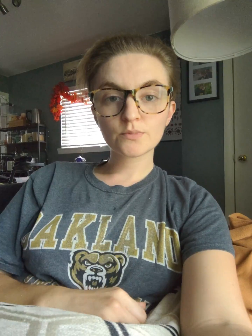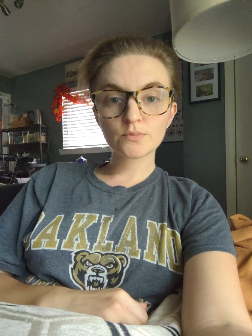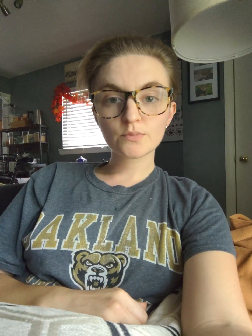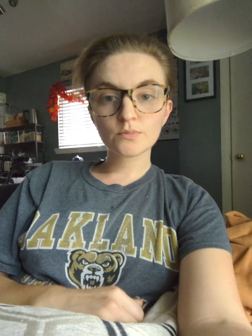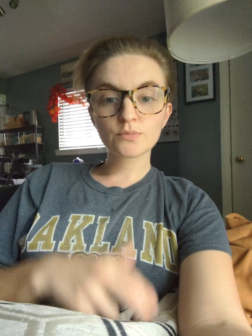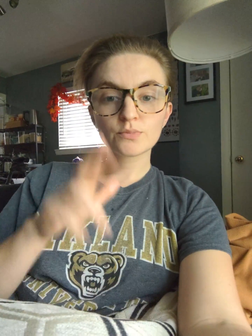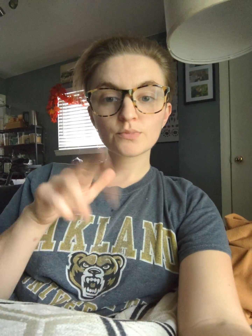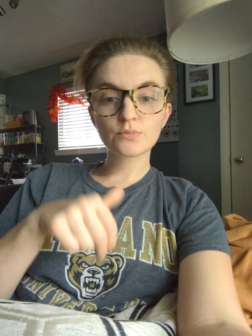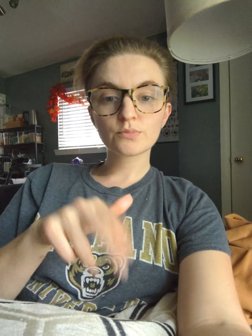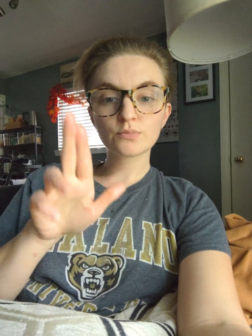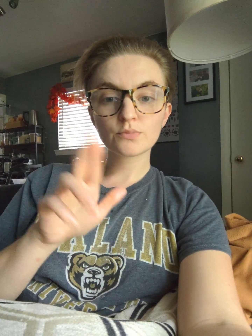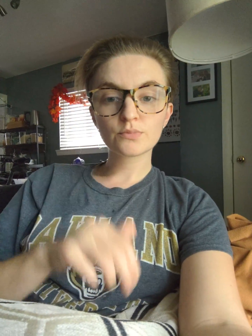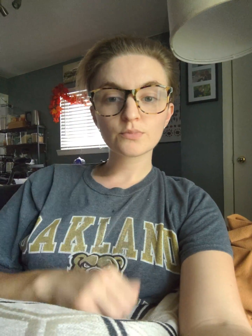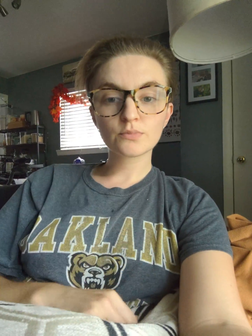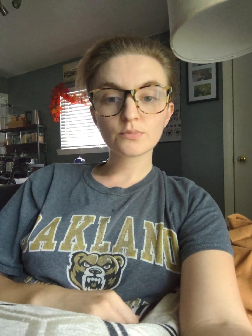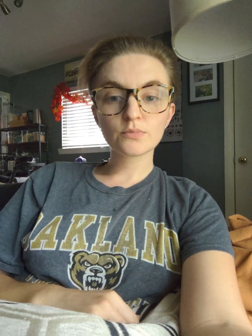lick